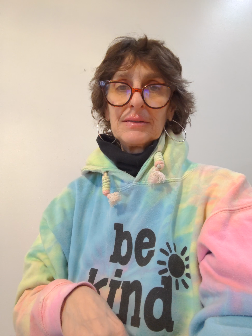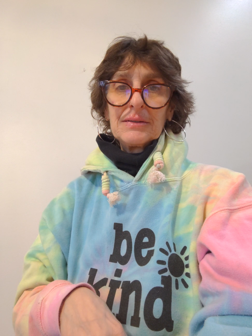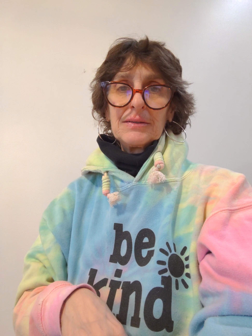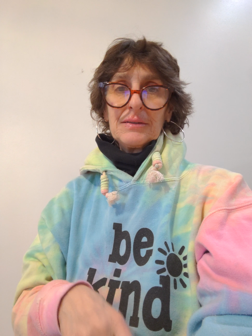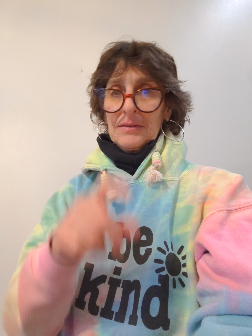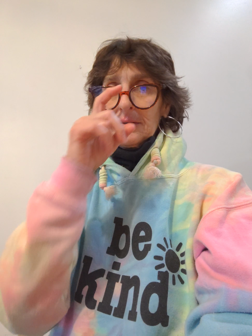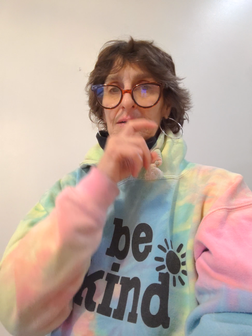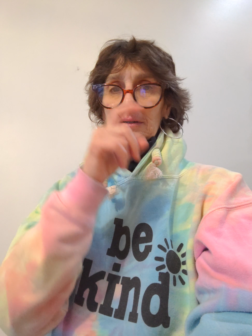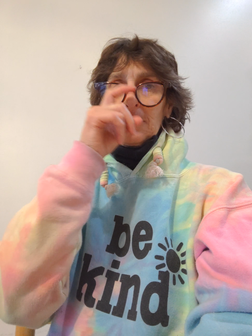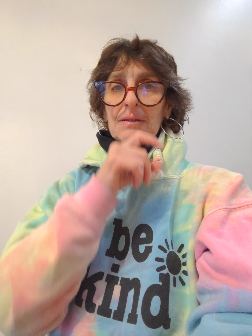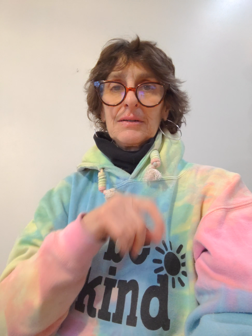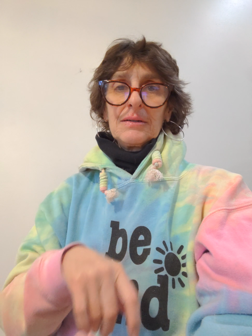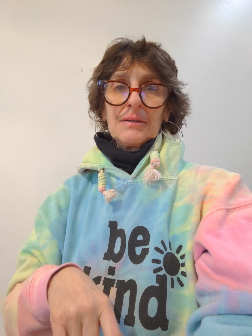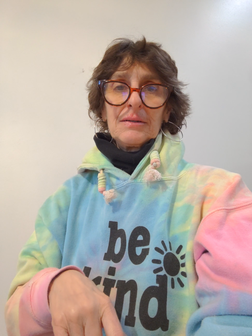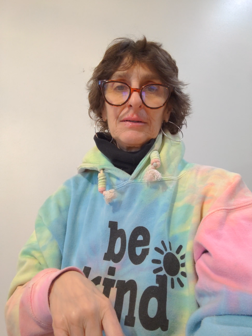doll